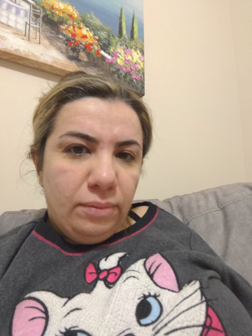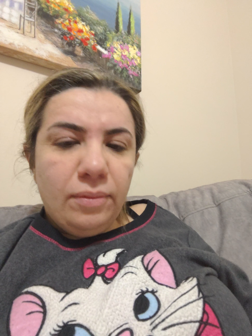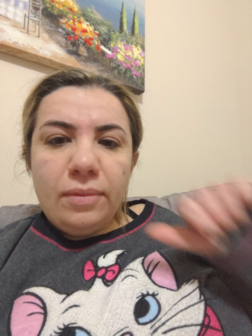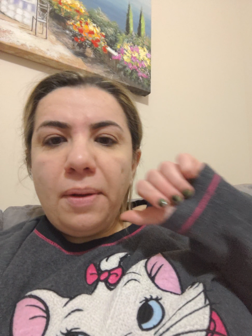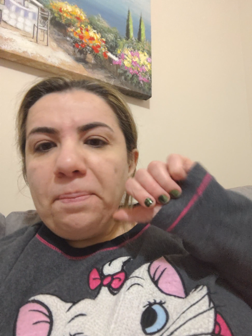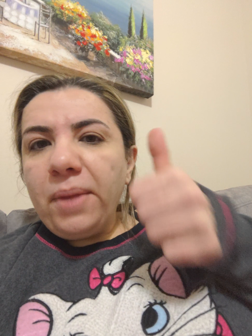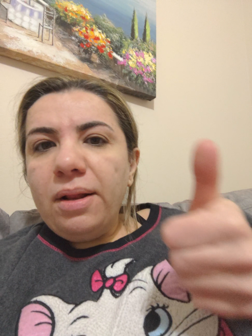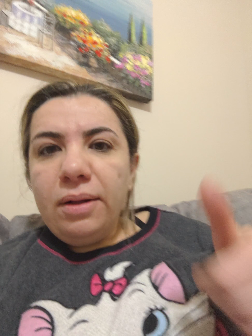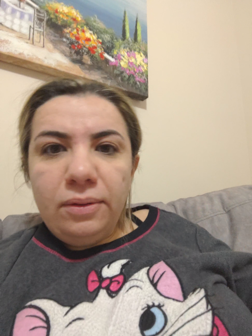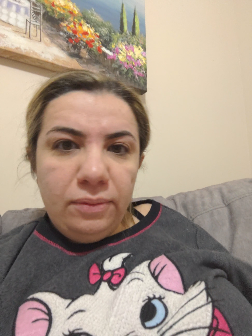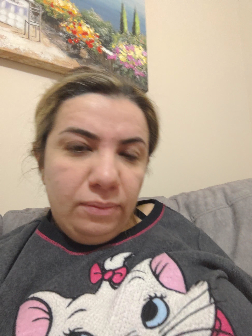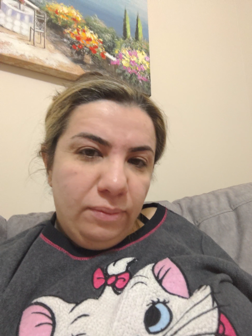tomorrow